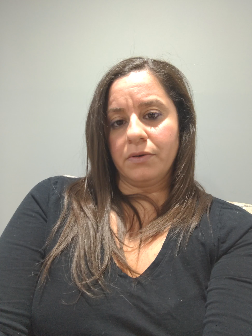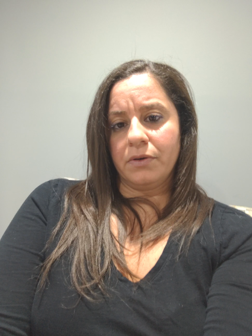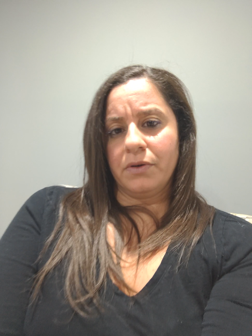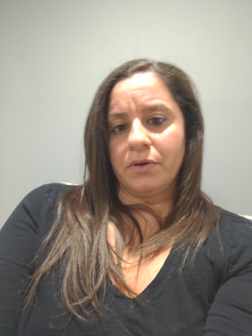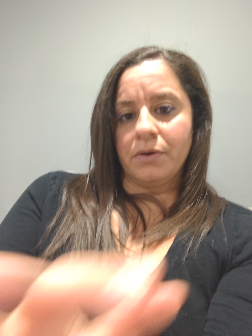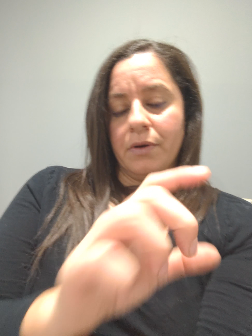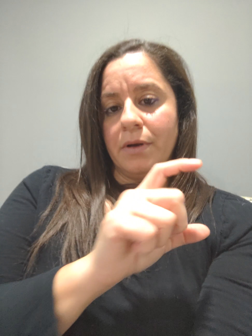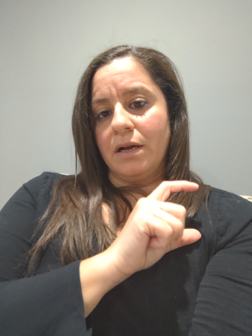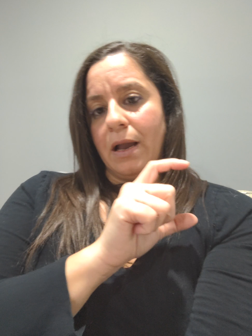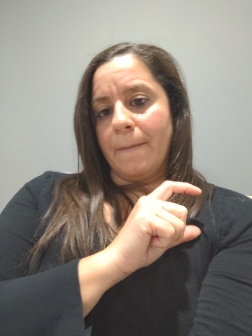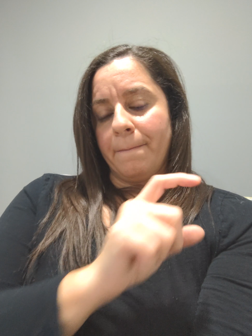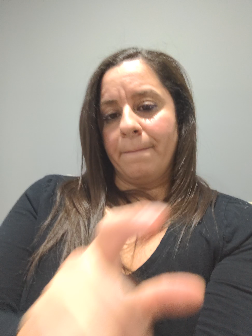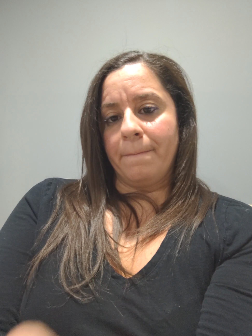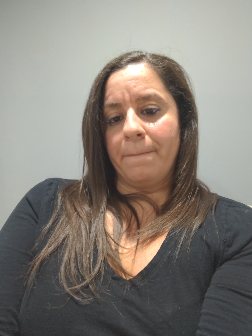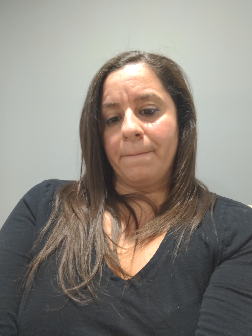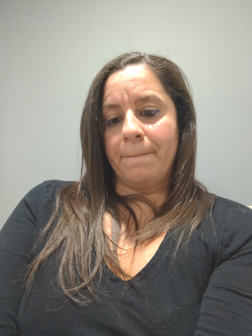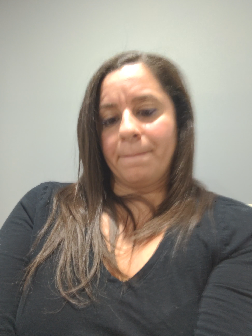police